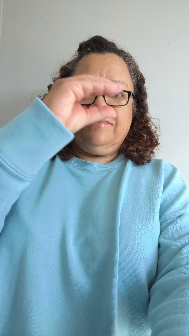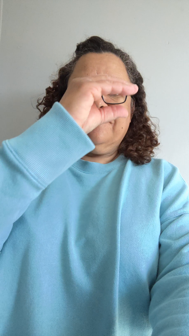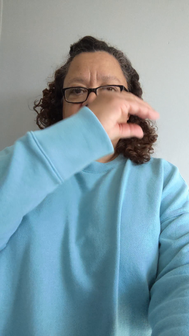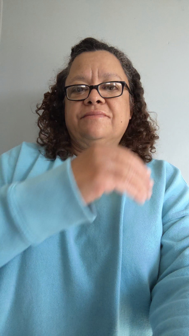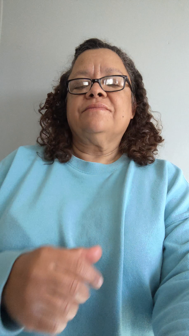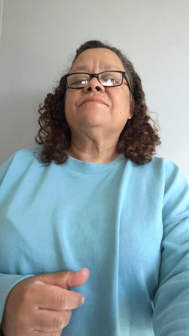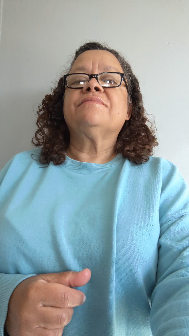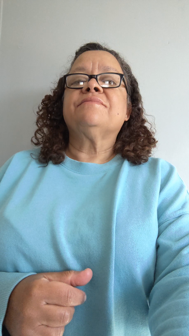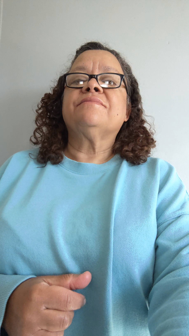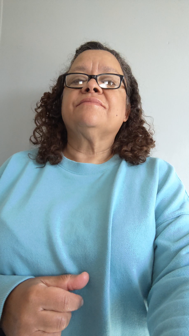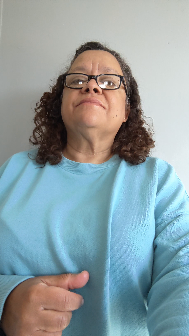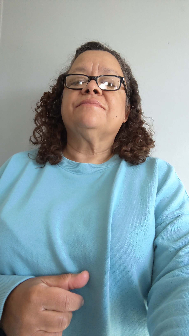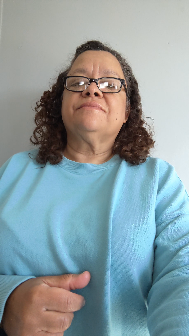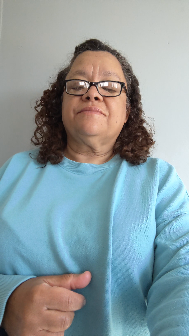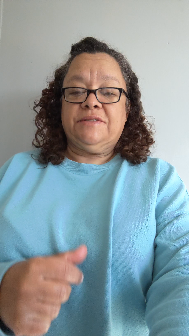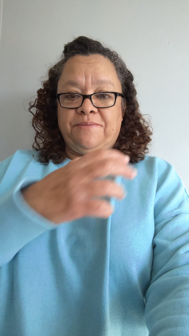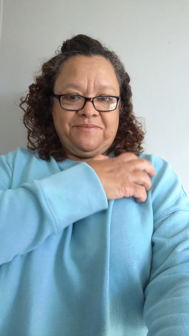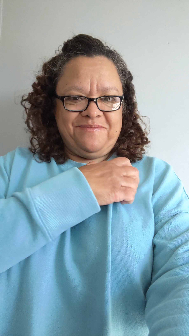bear